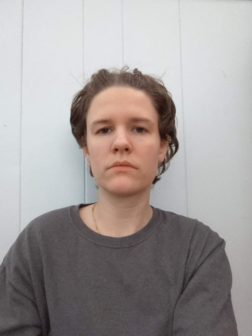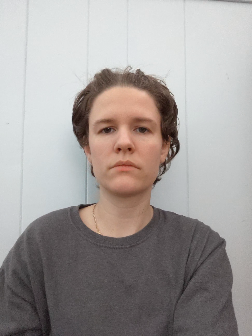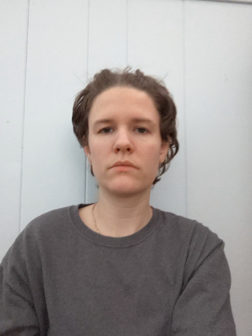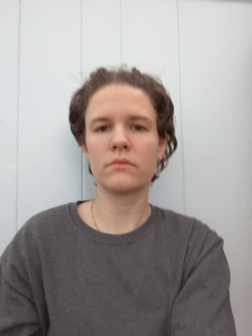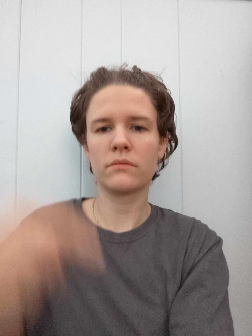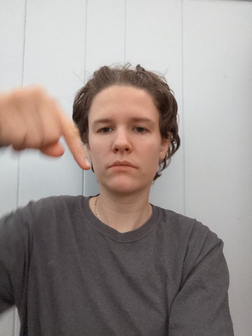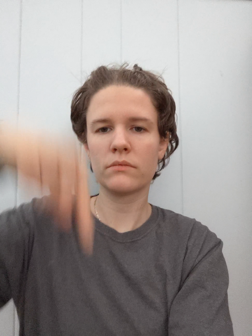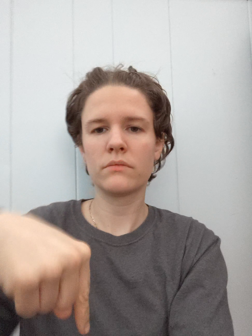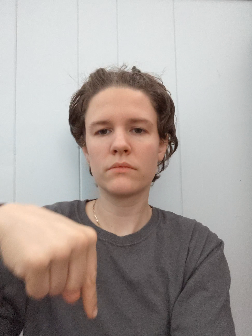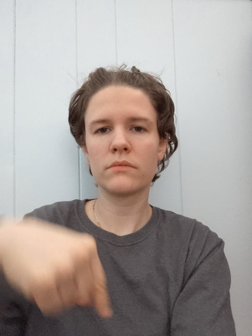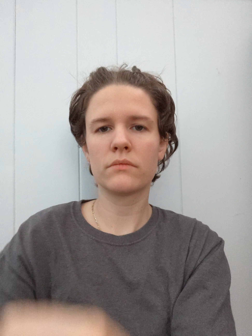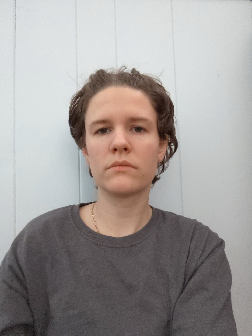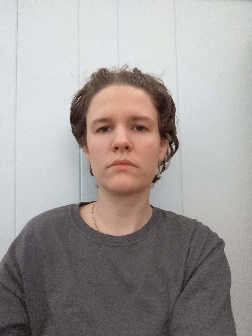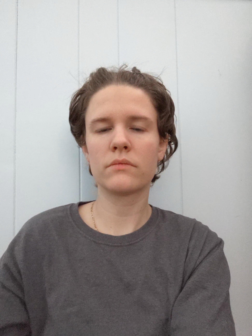down